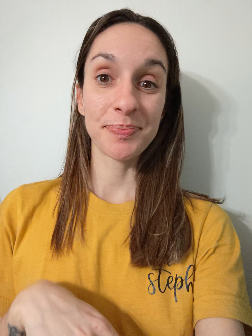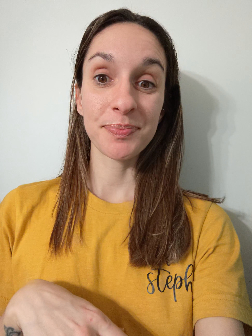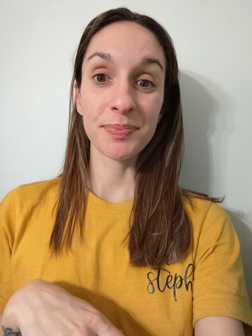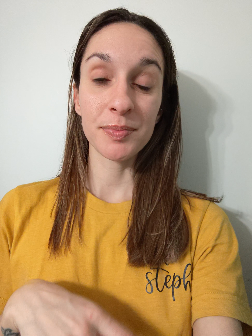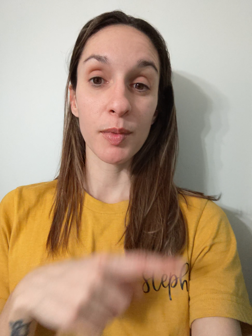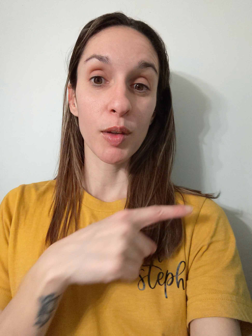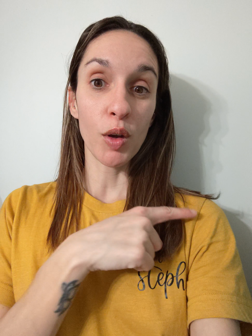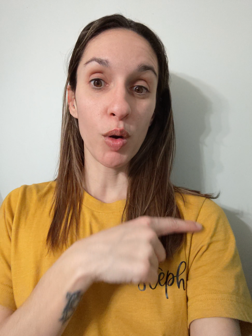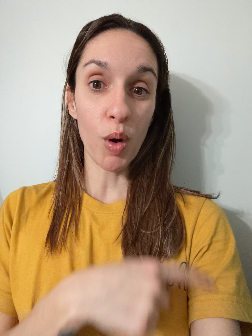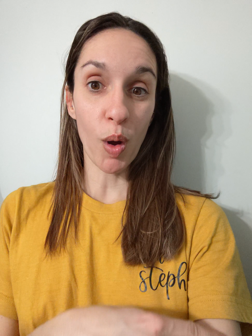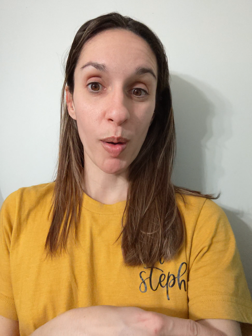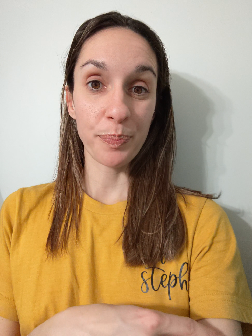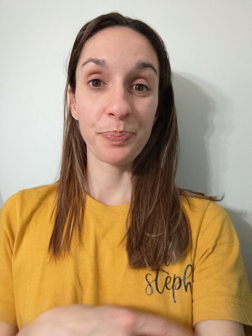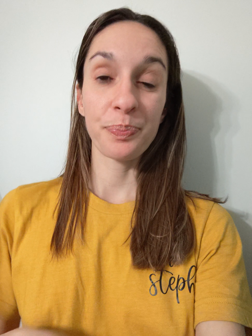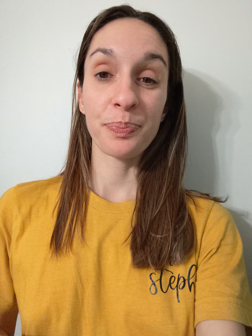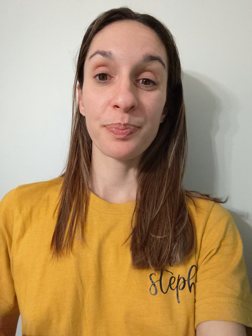arm